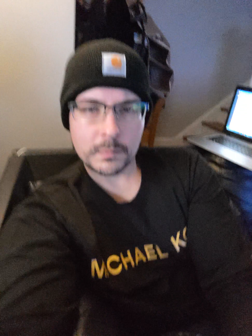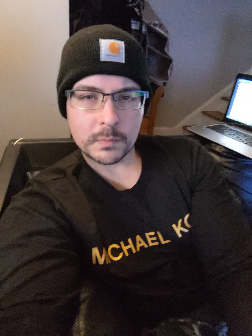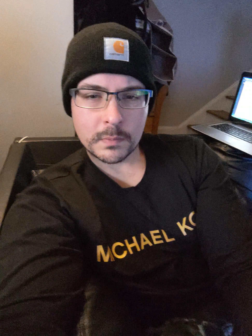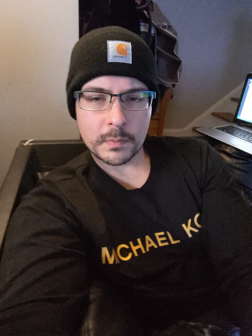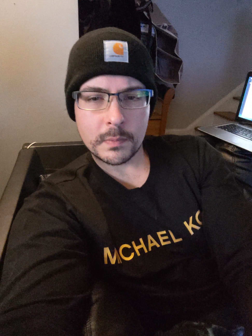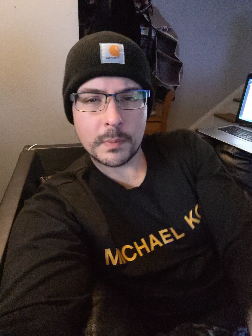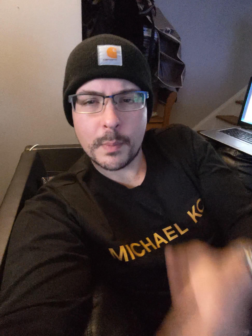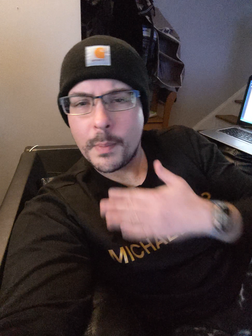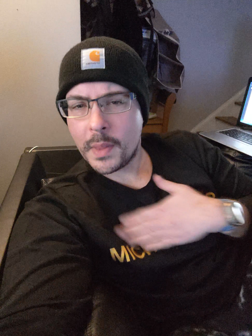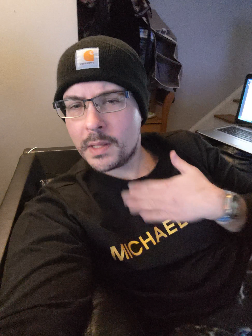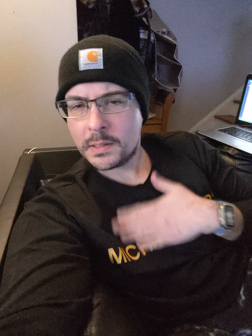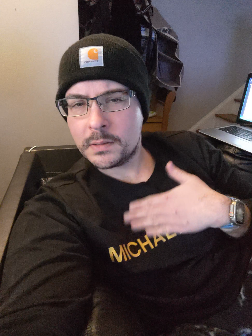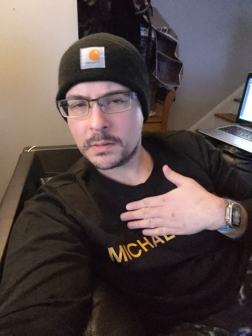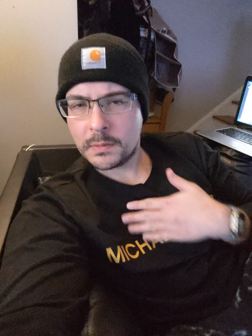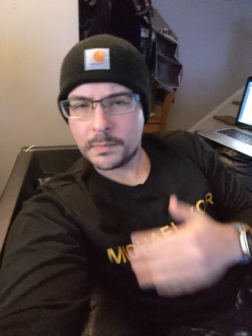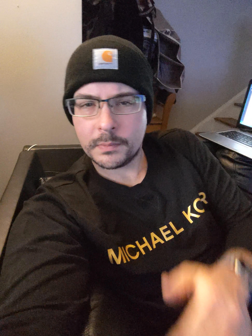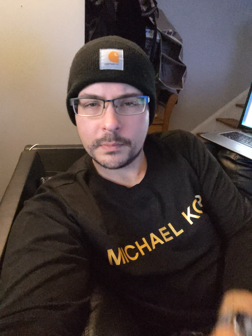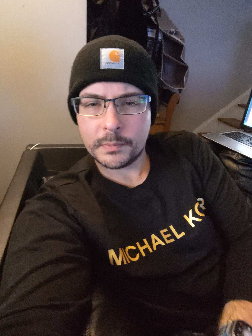please